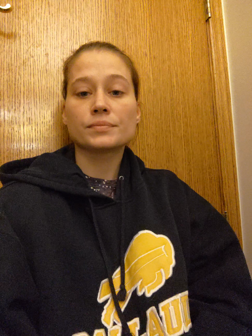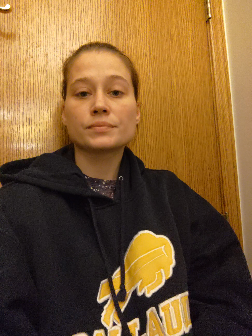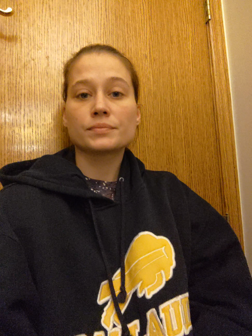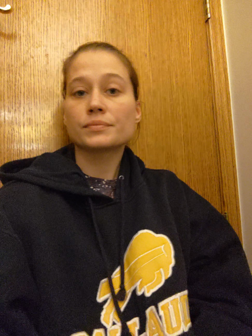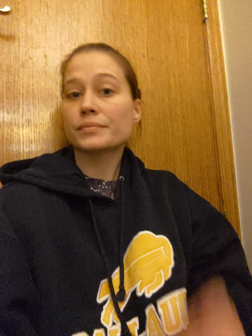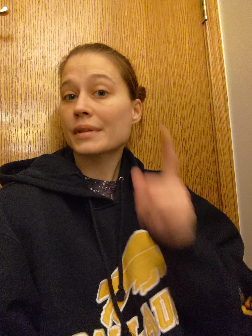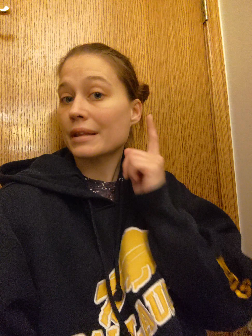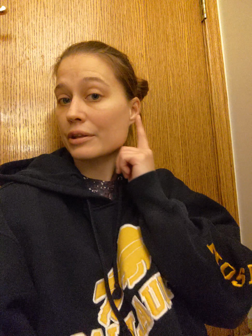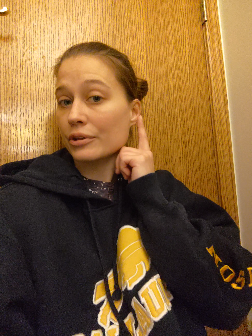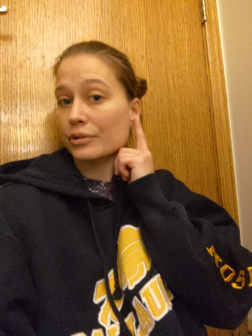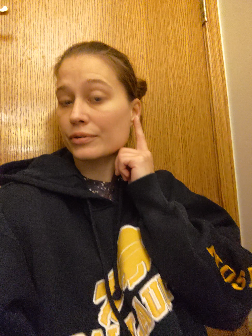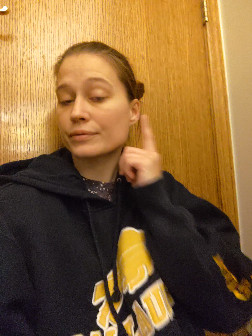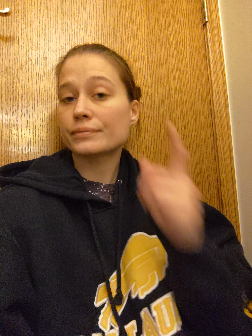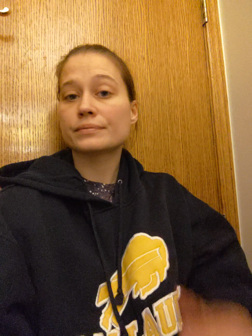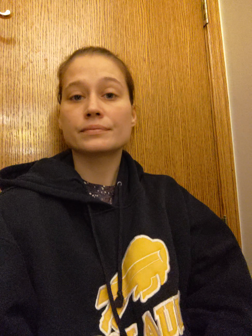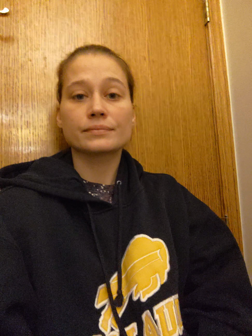ear